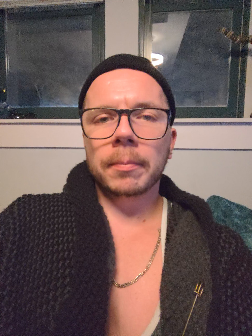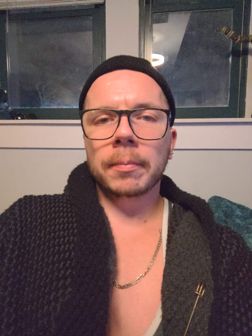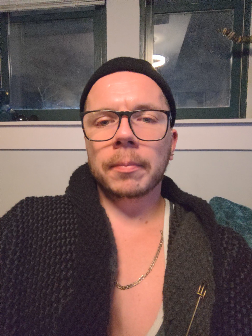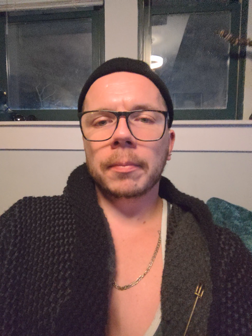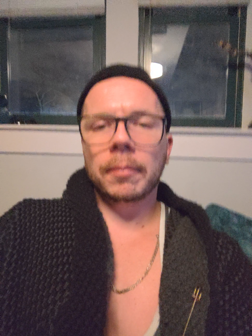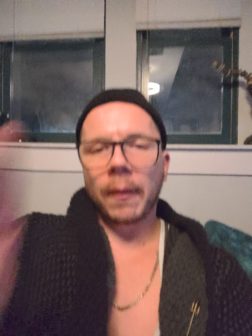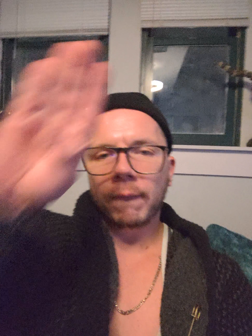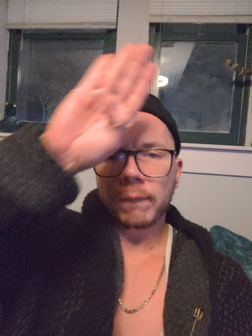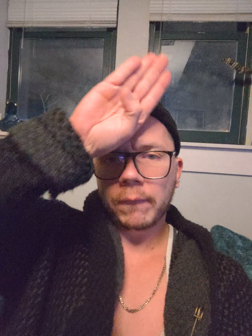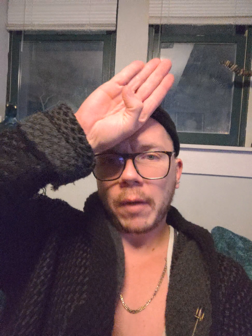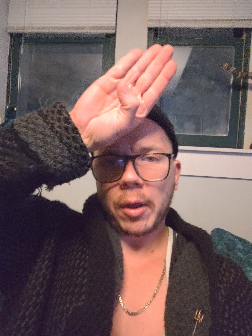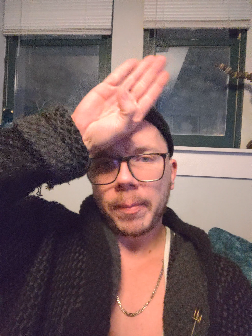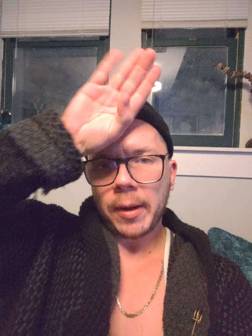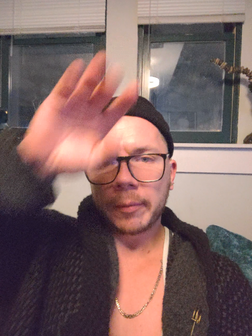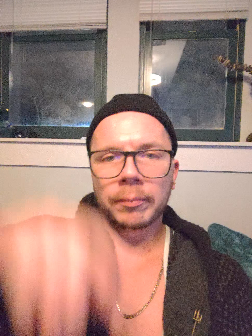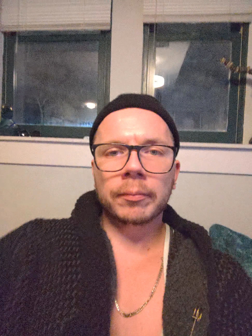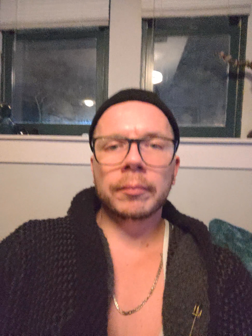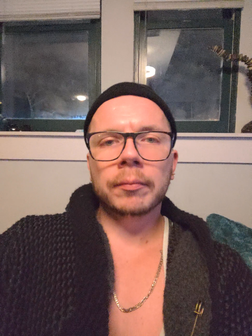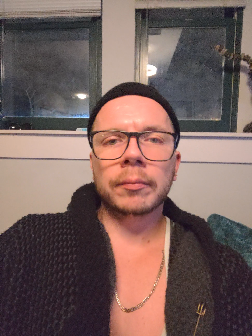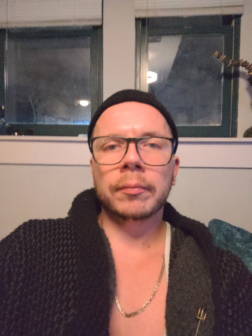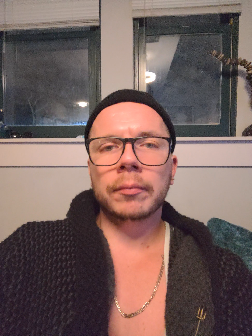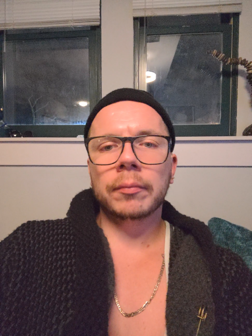fireman